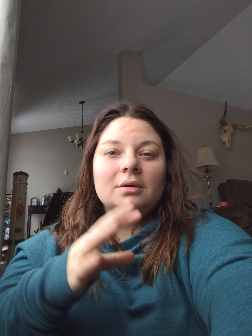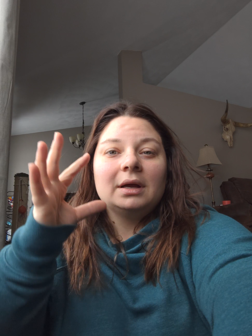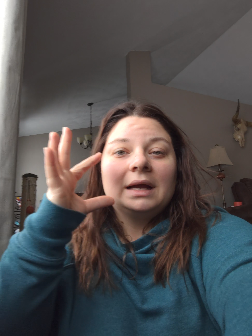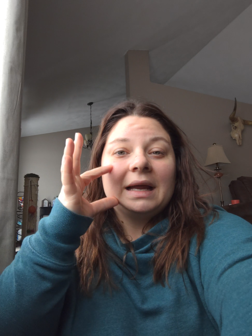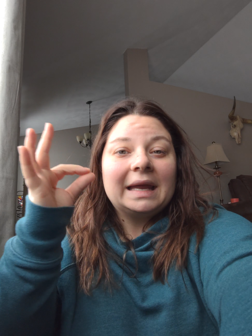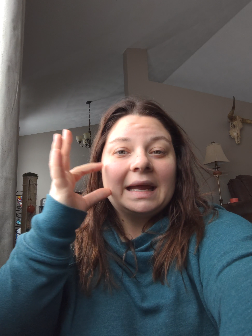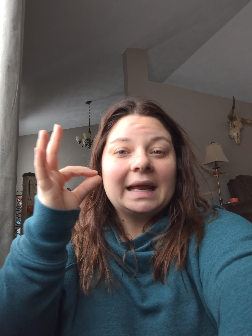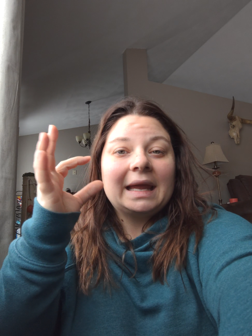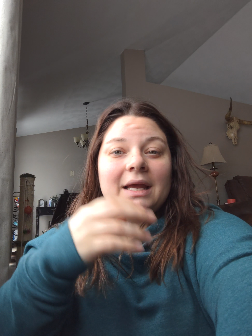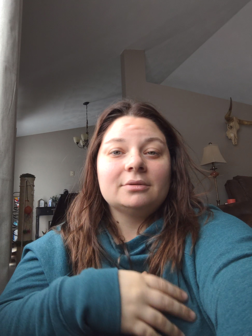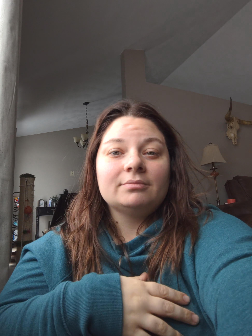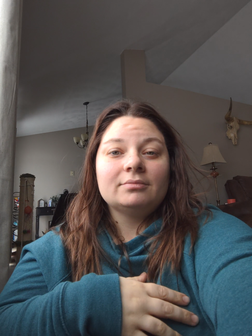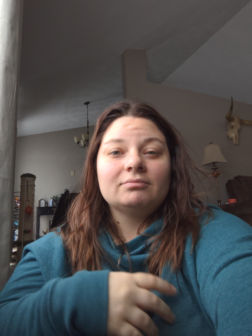kitty